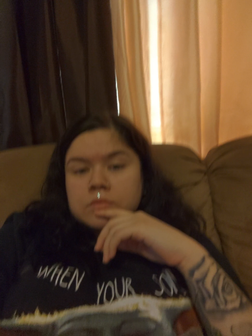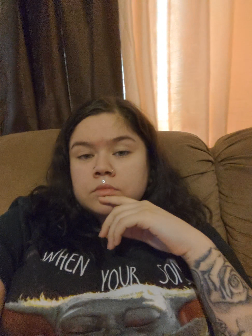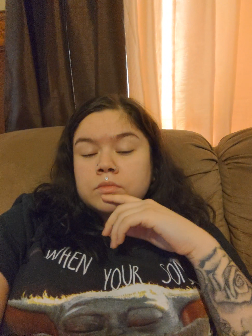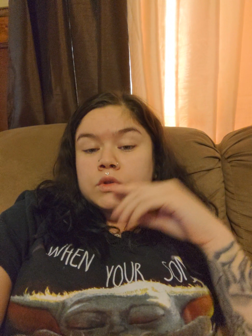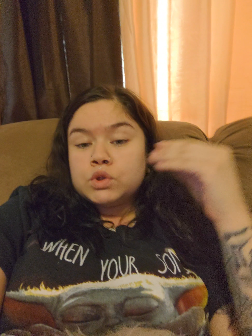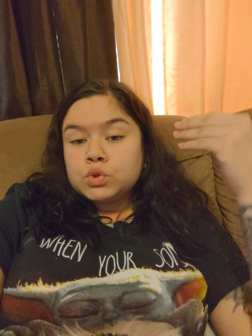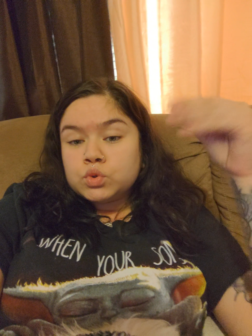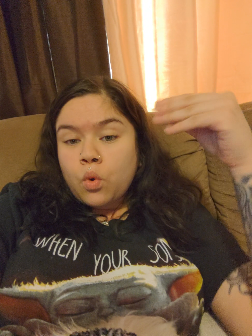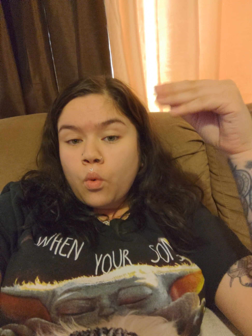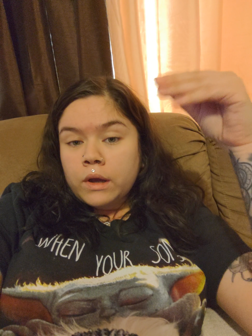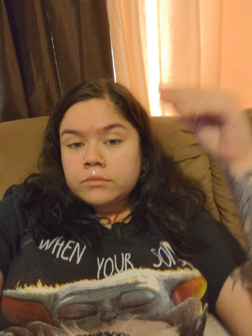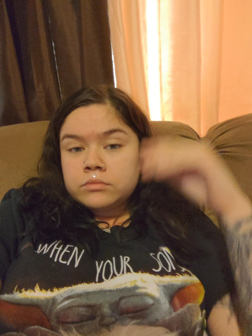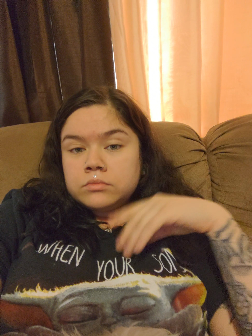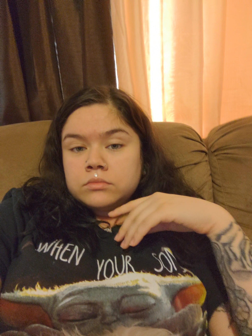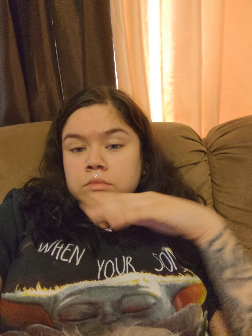store